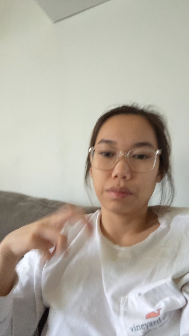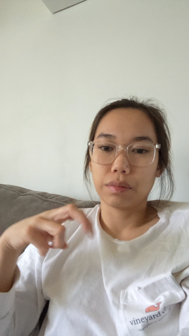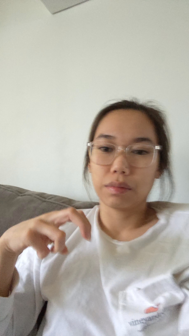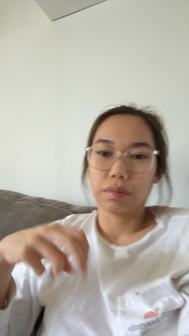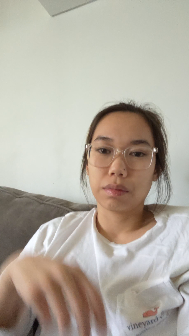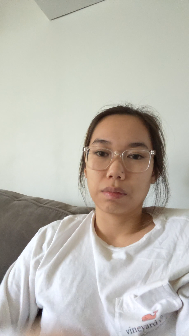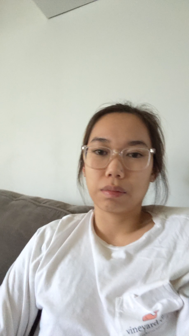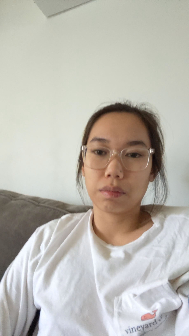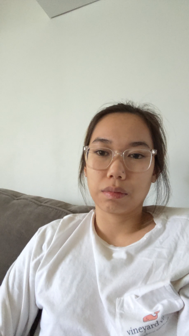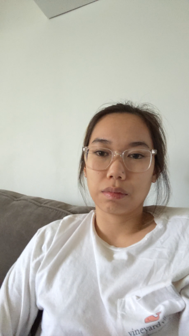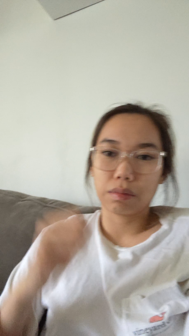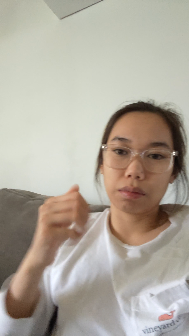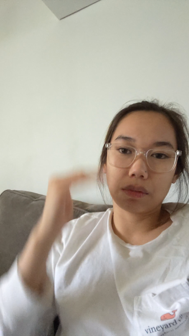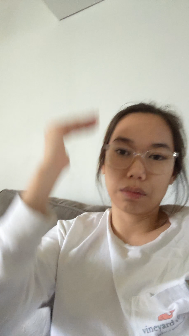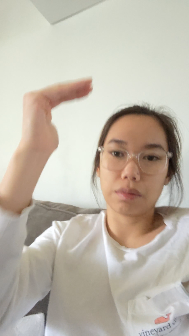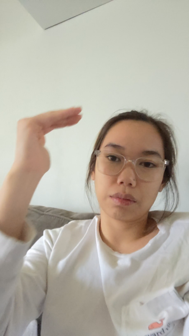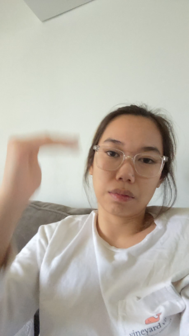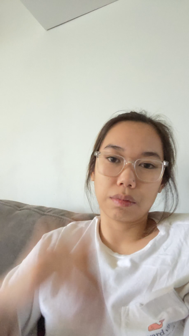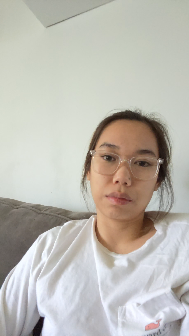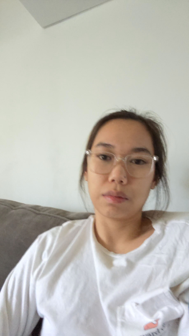big